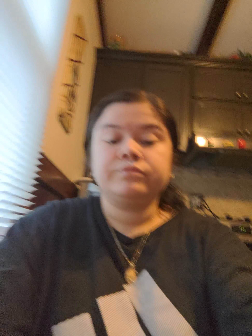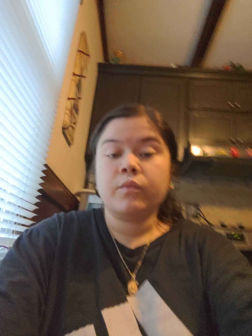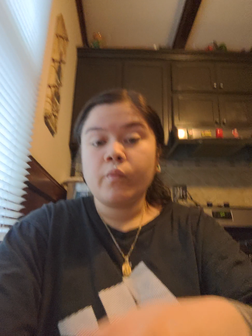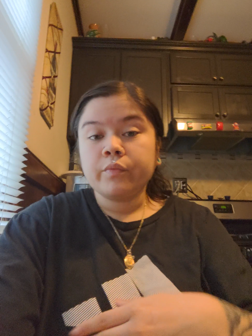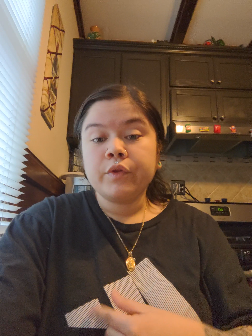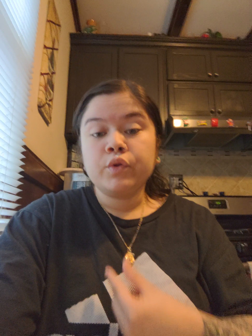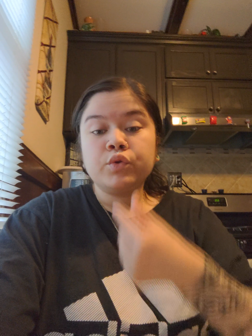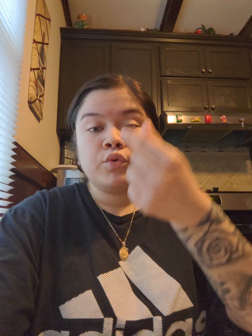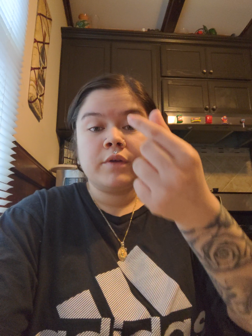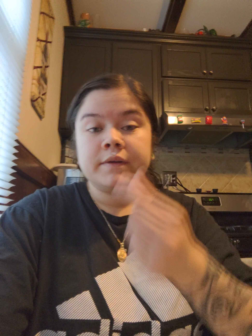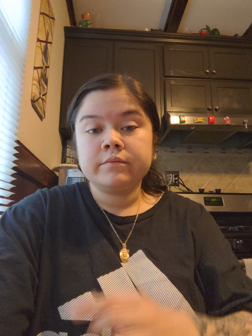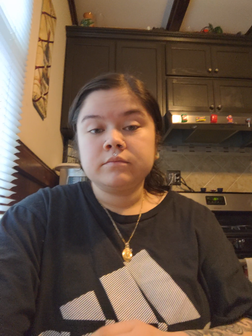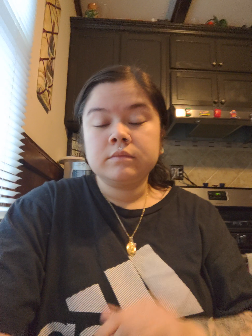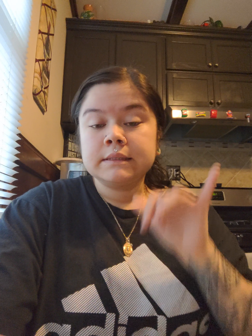giraffe